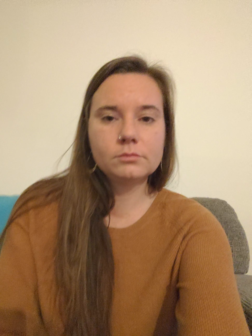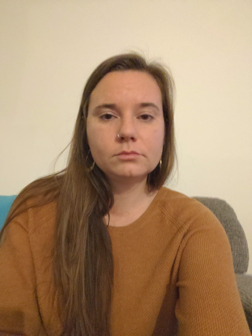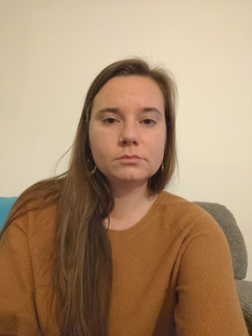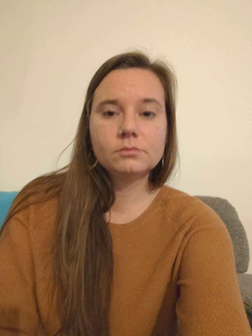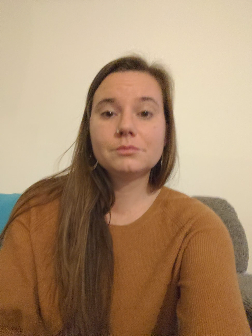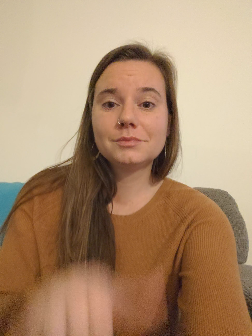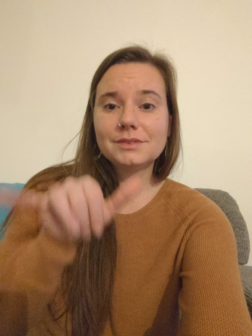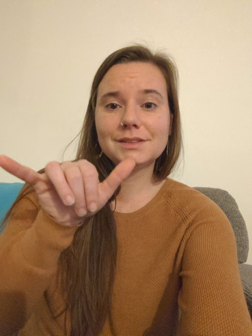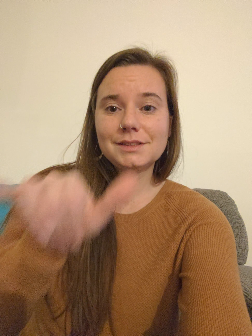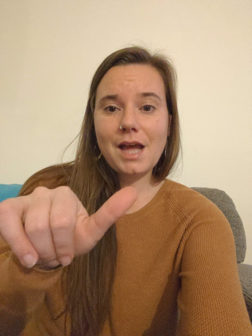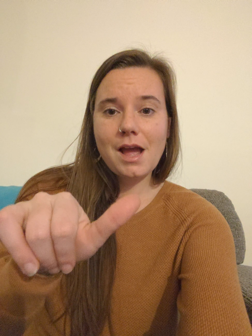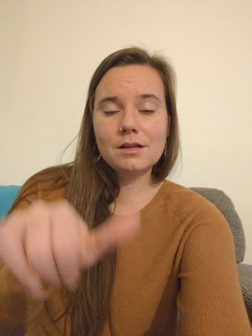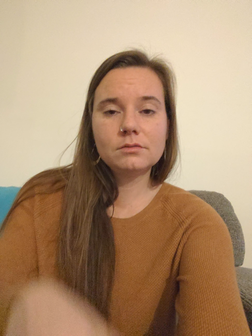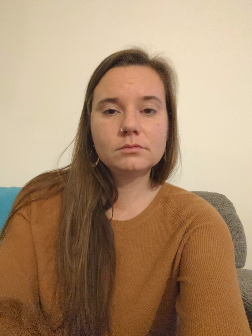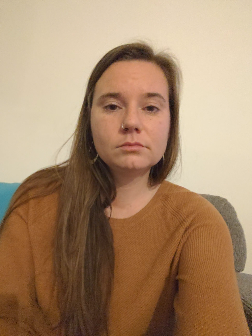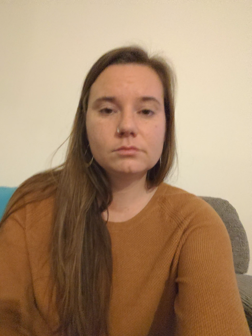stay